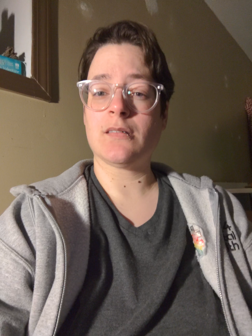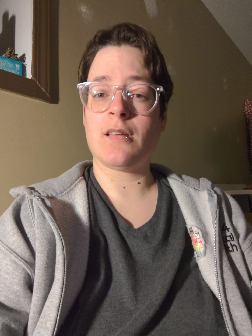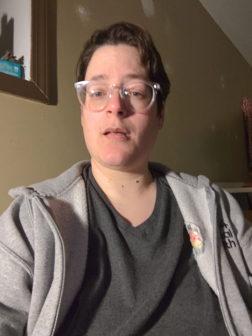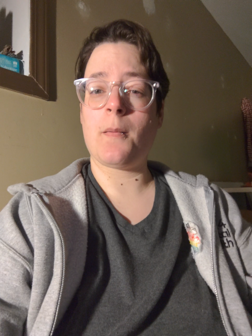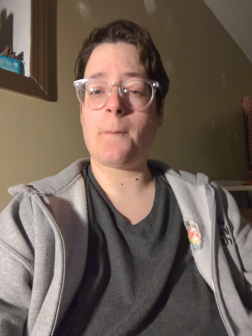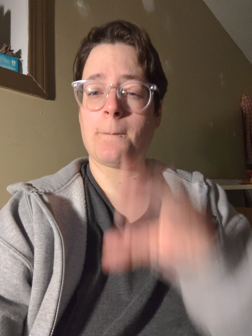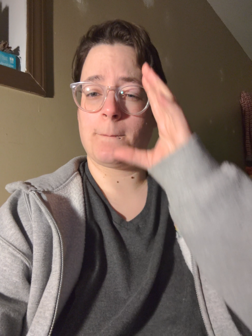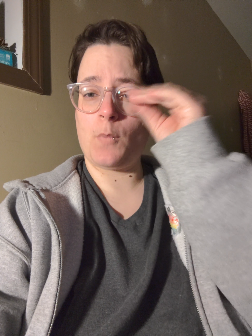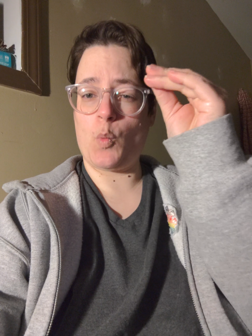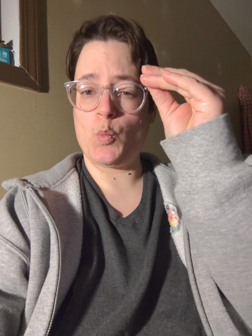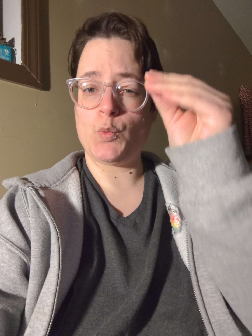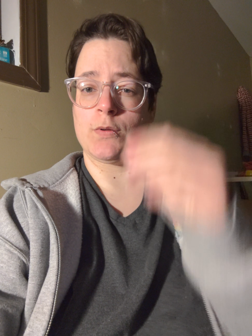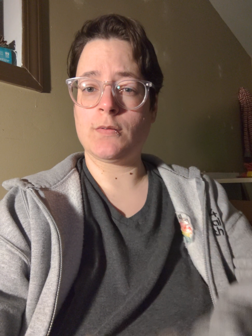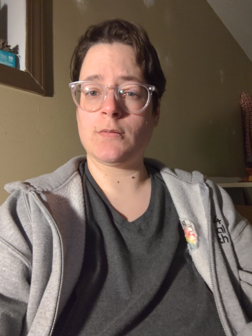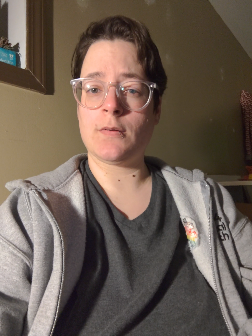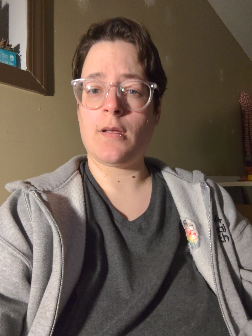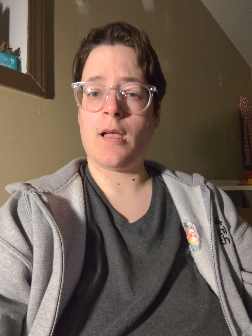boy